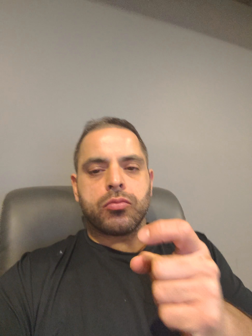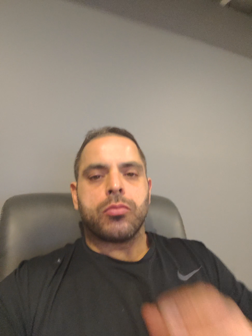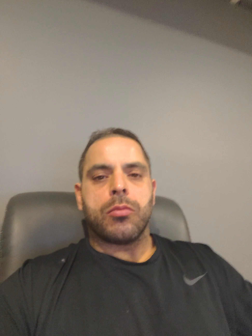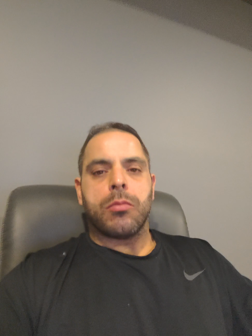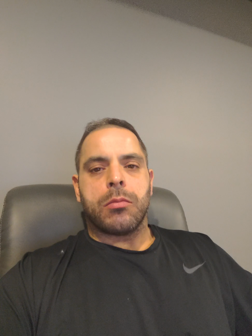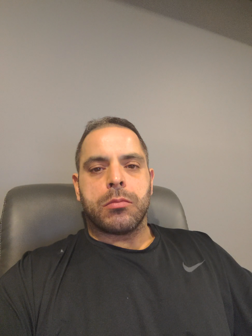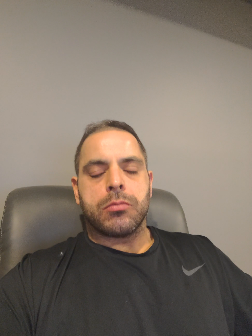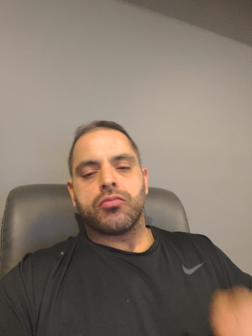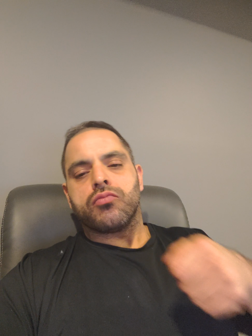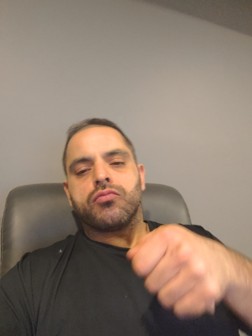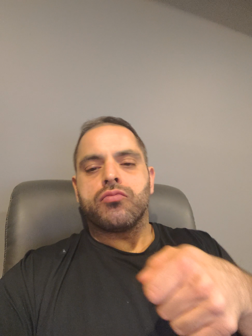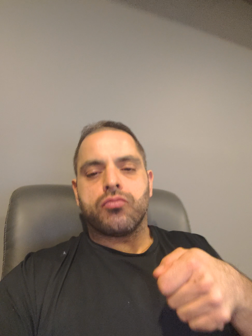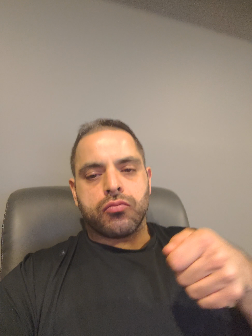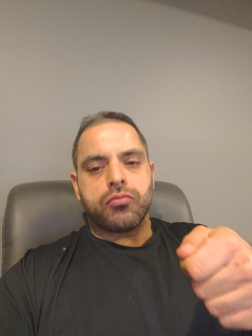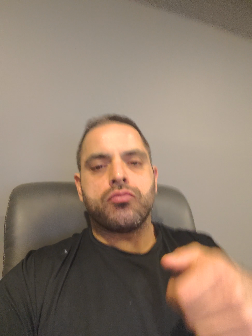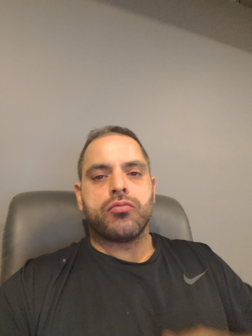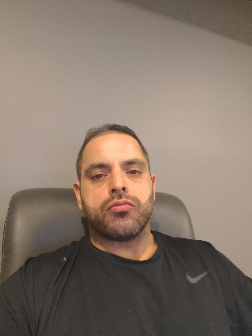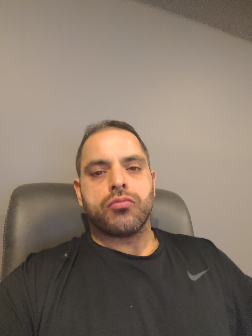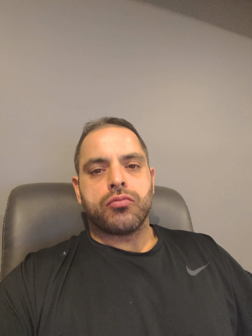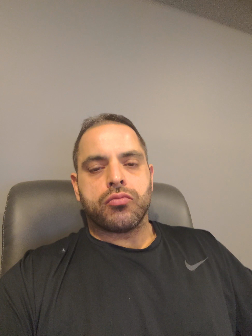vacuum